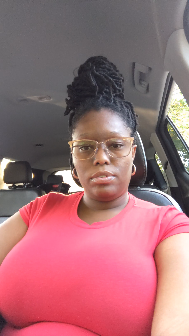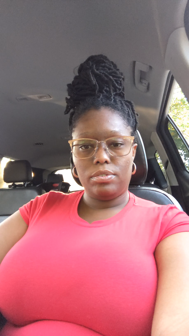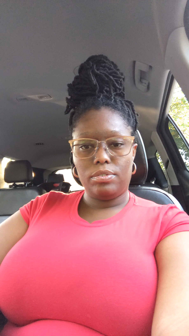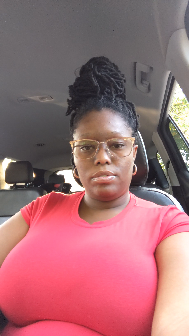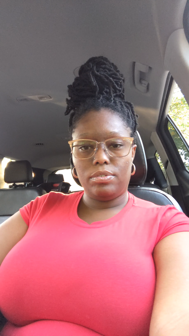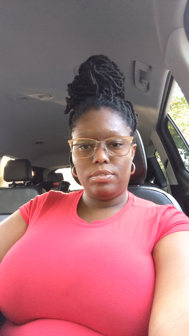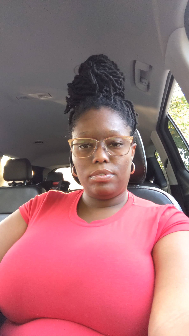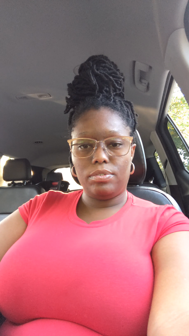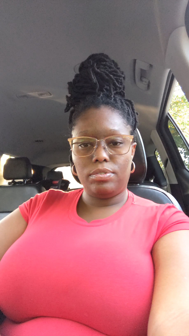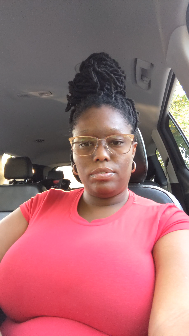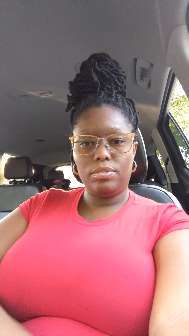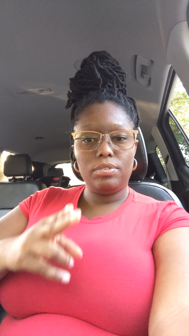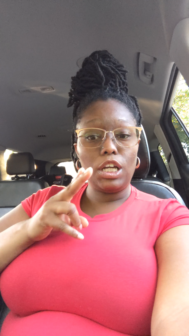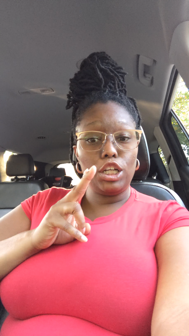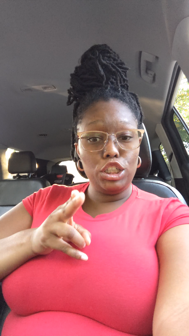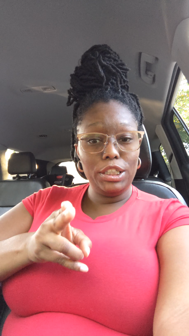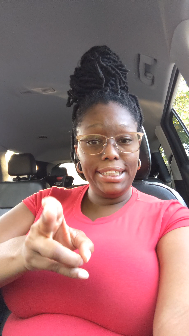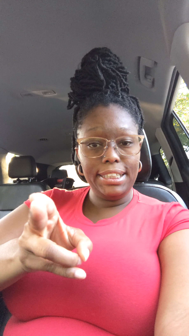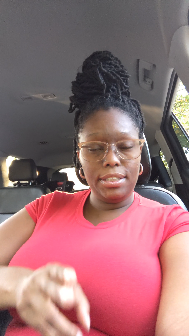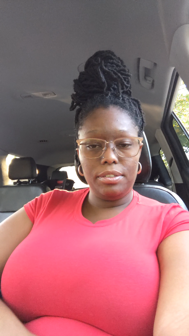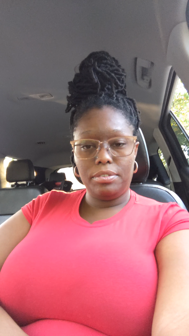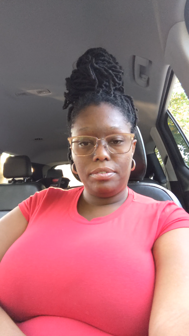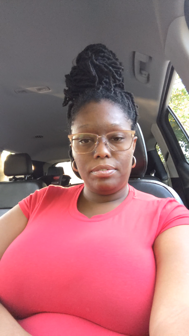hurry